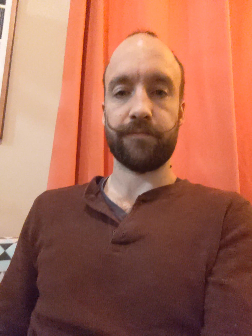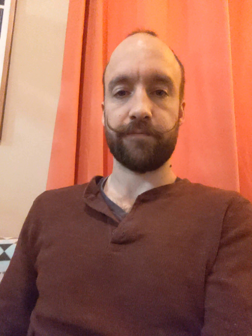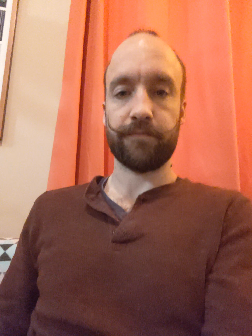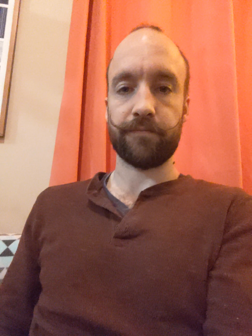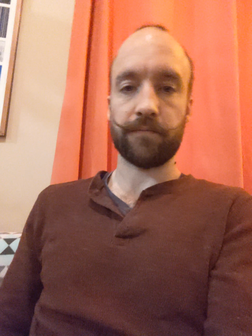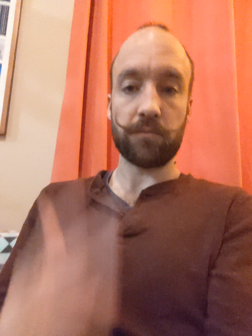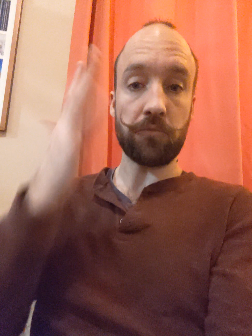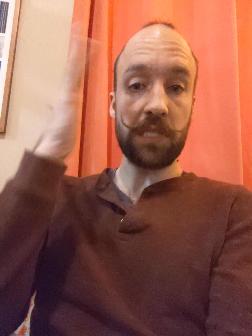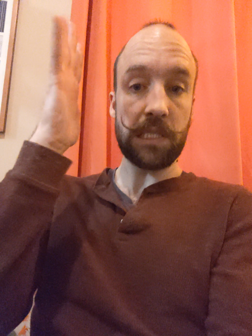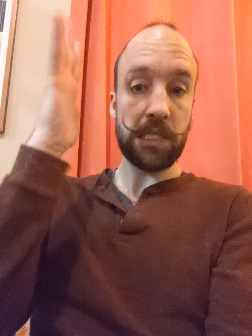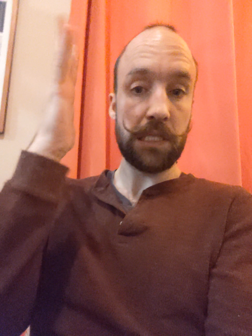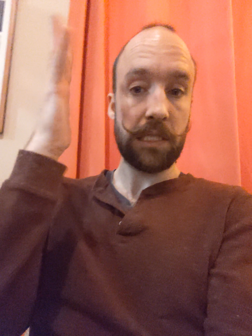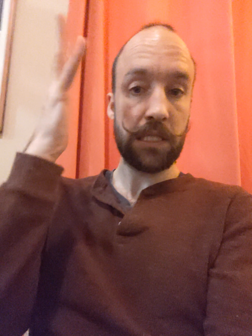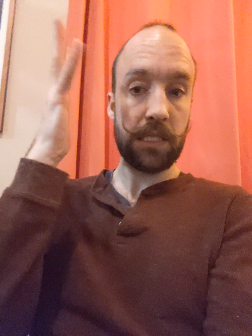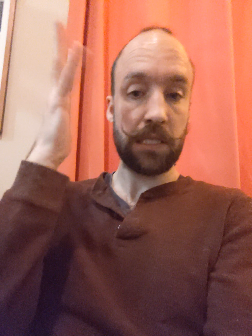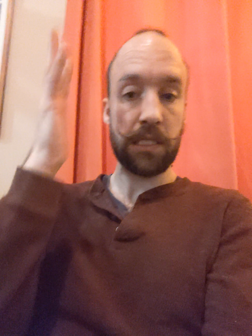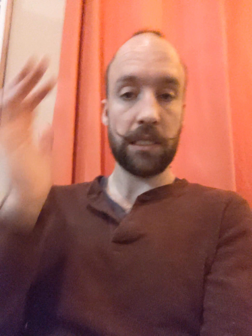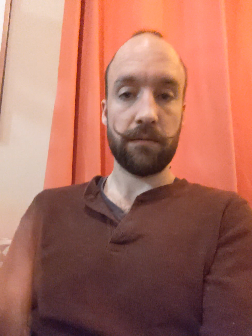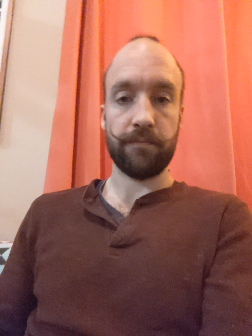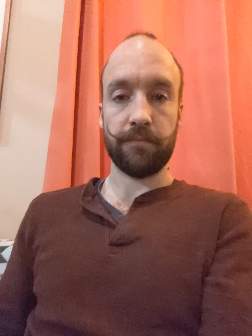tree